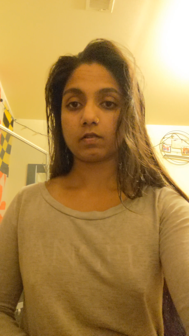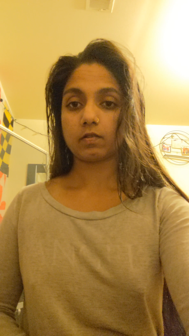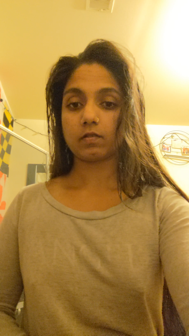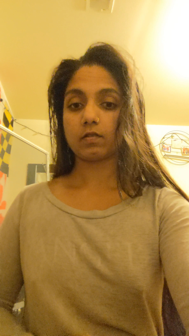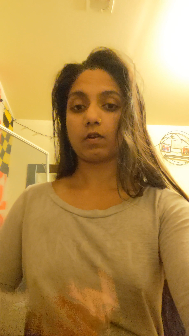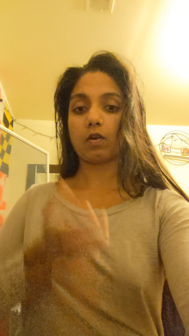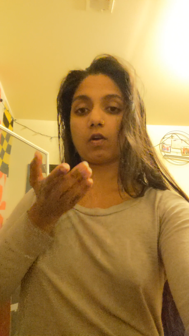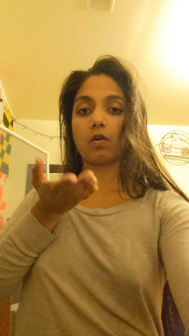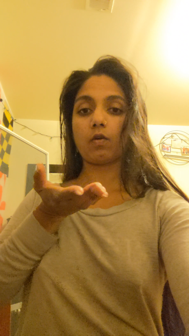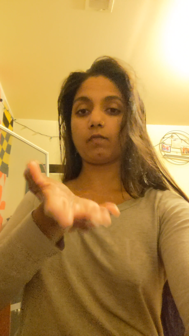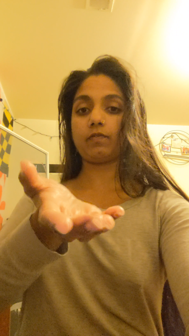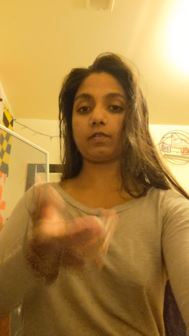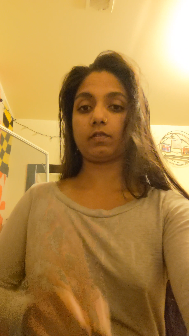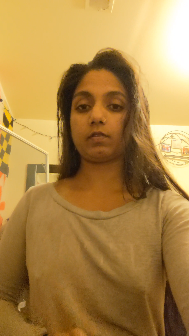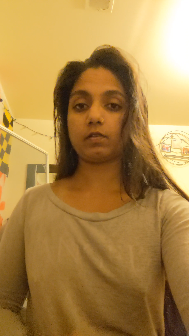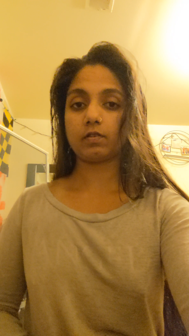oven